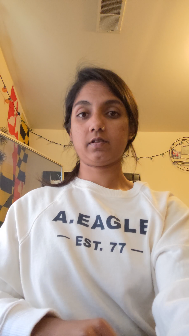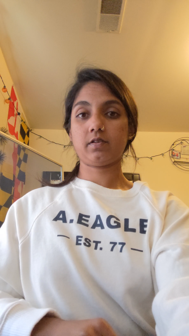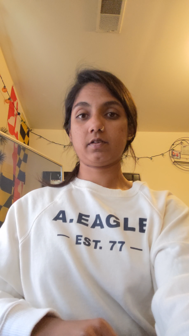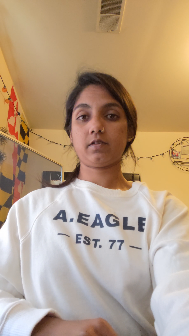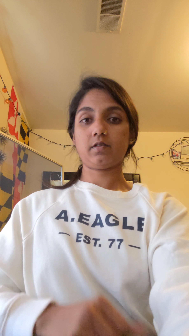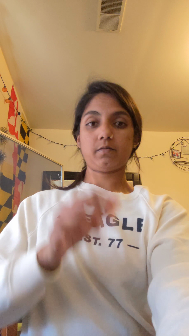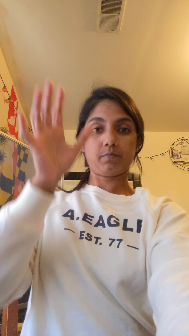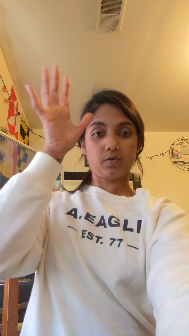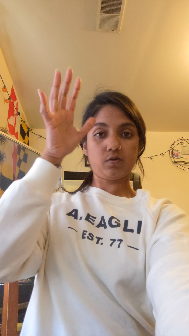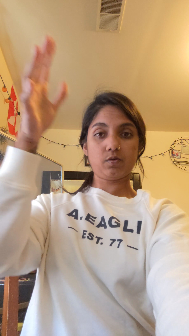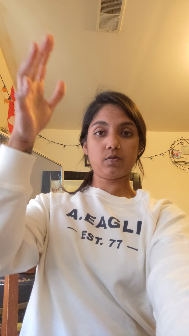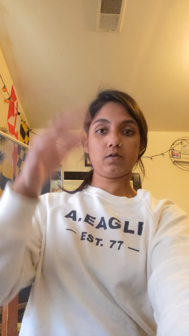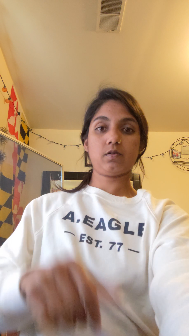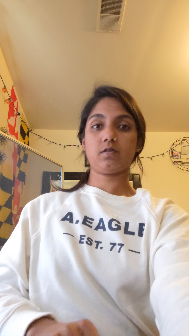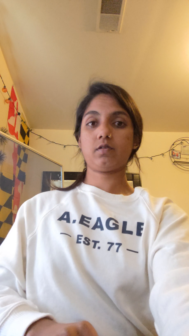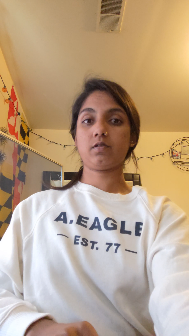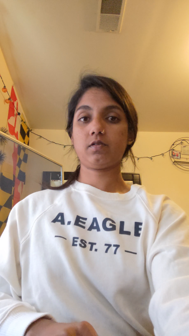moose